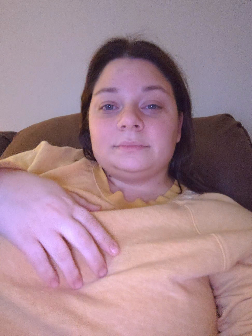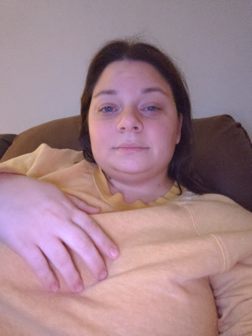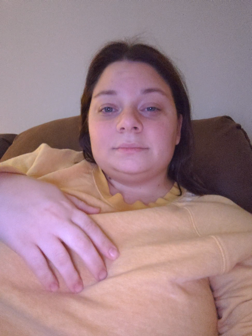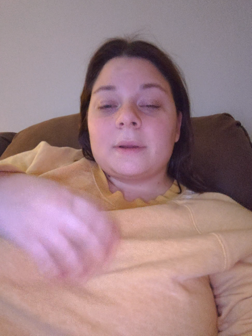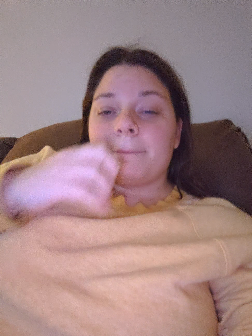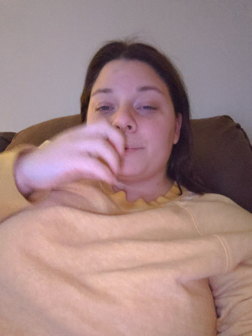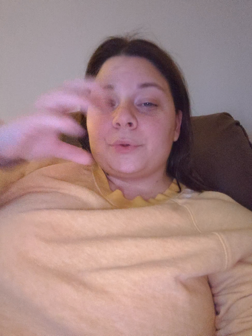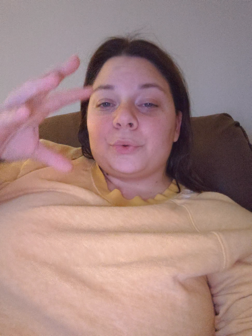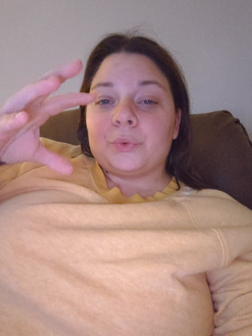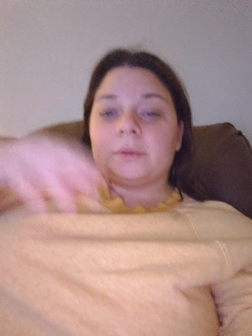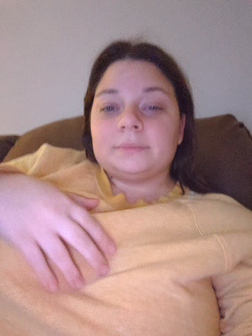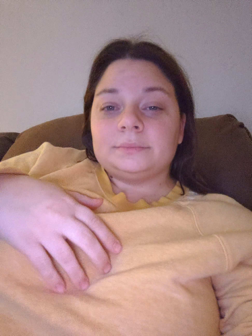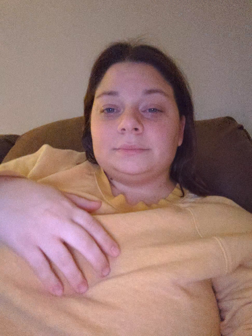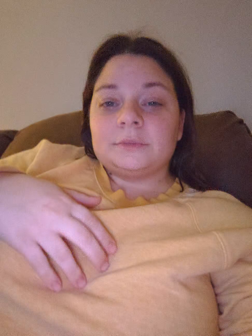balloon